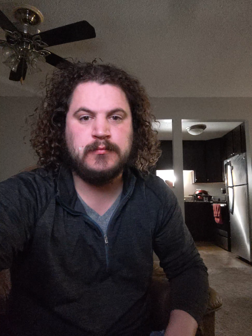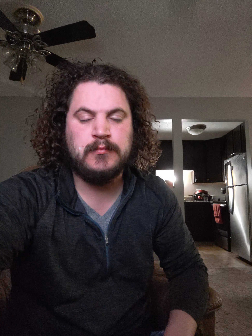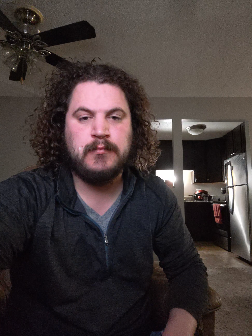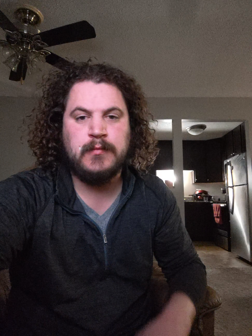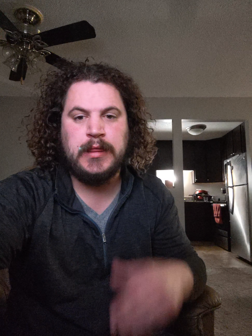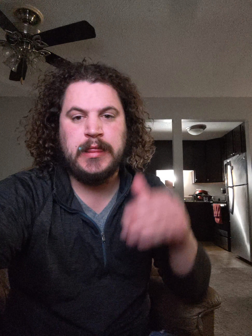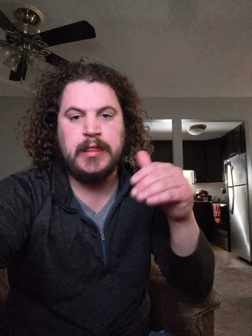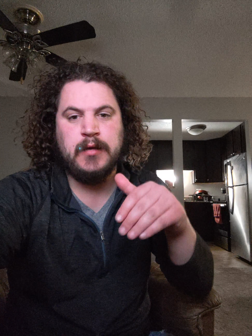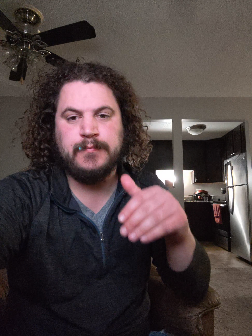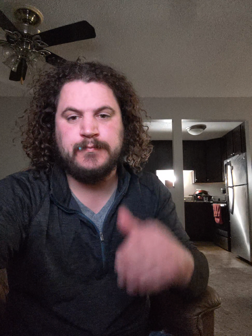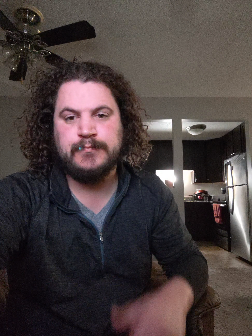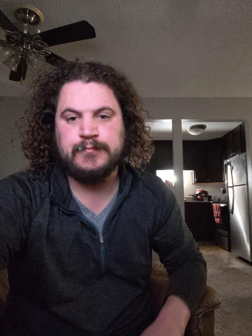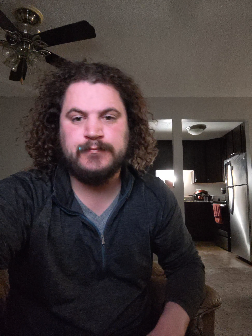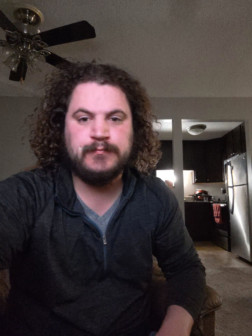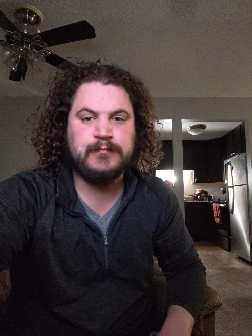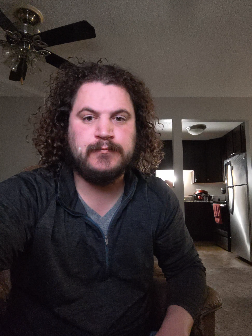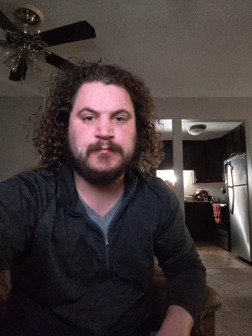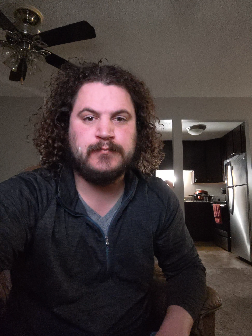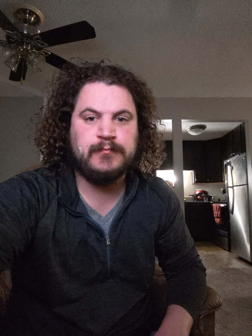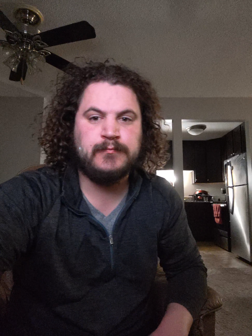night